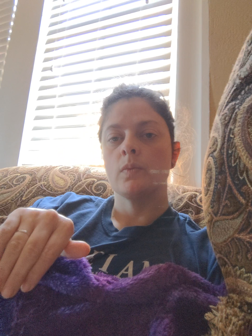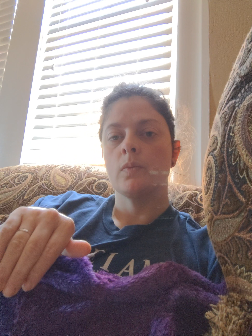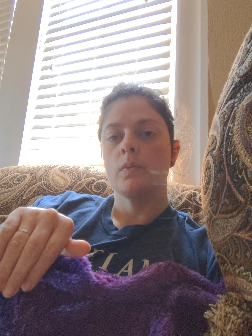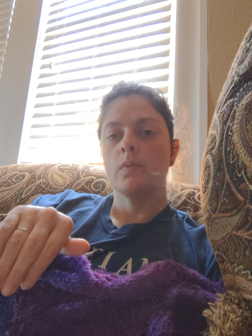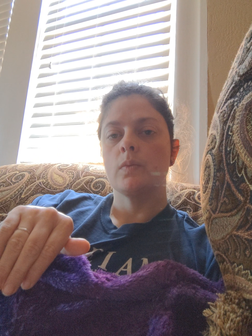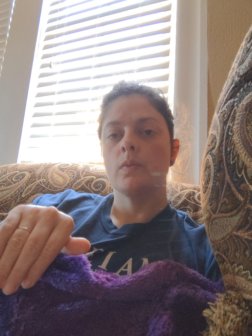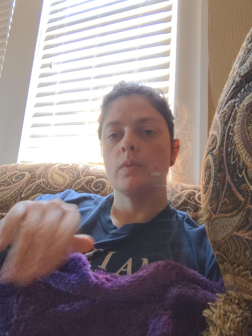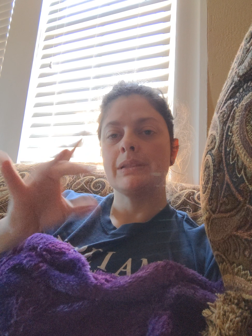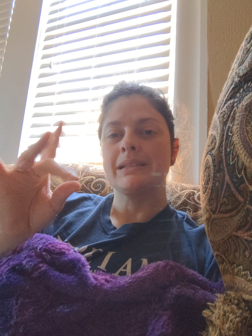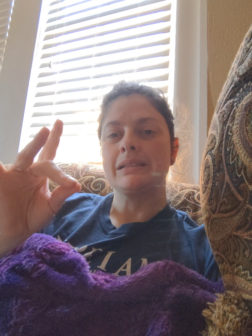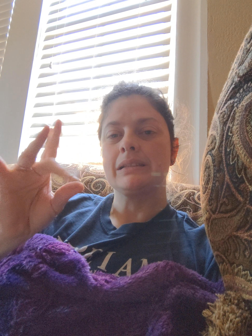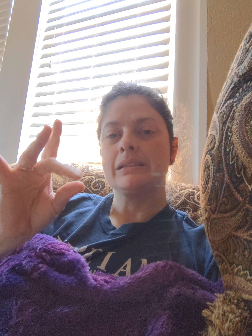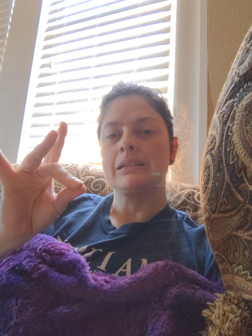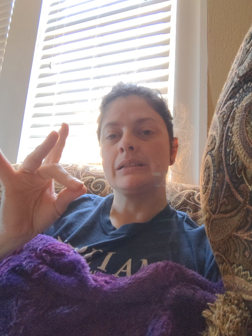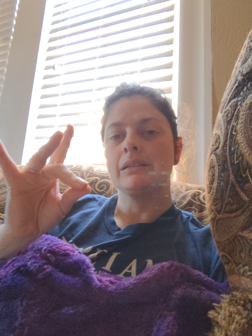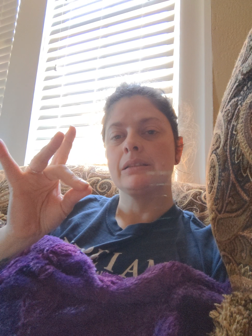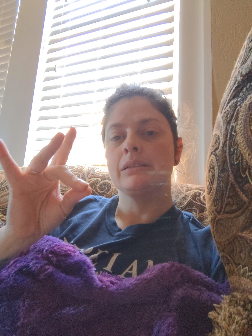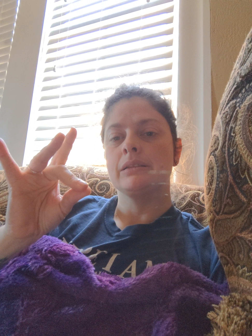sticky